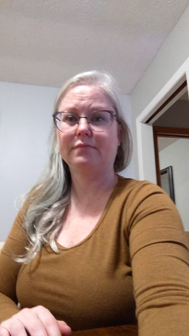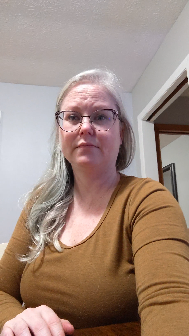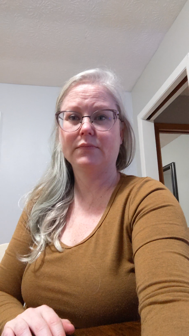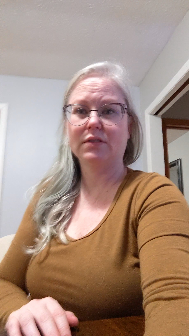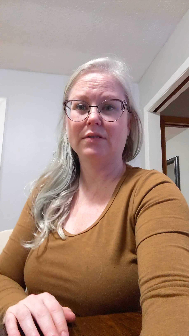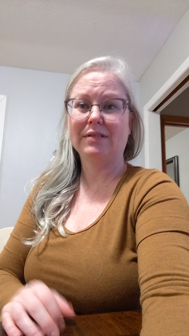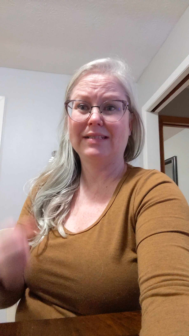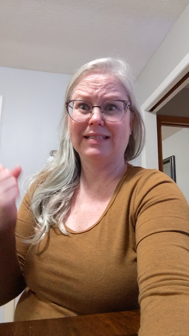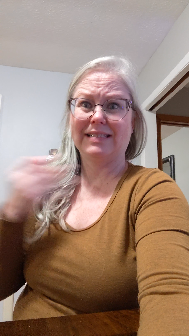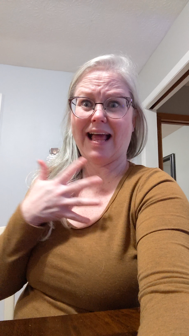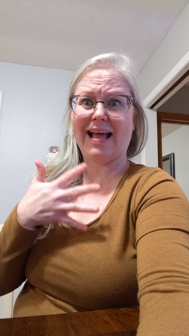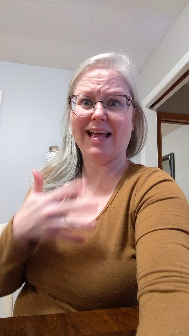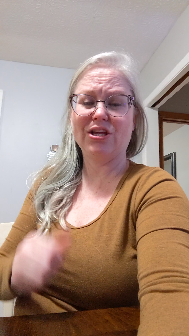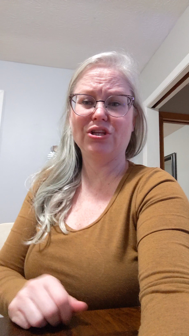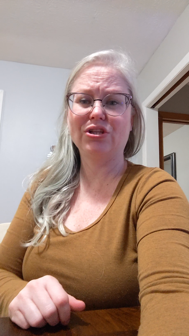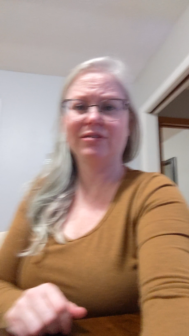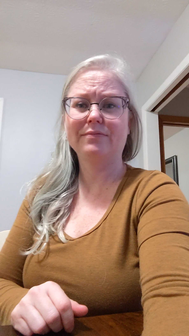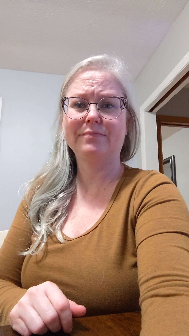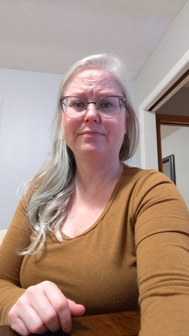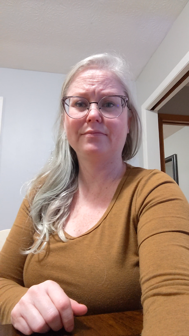scared